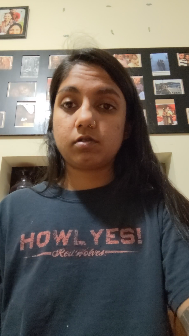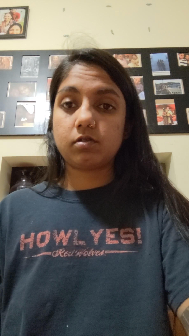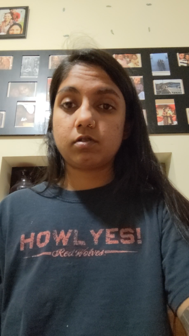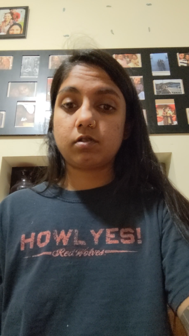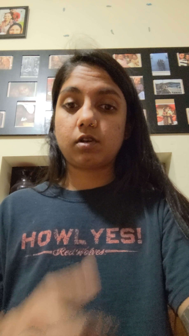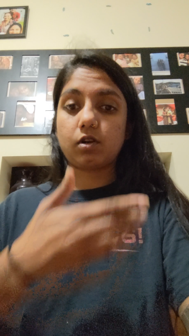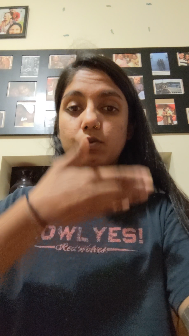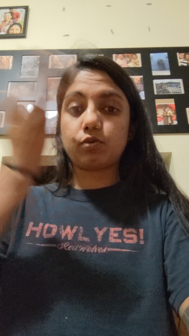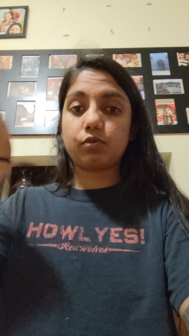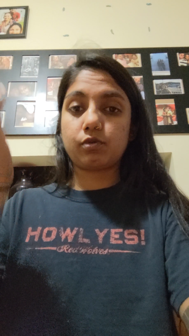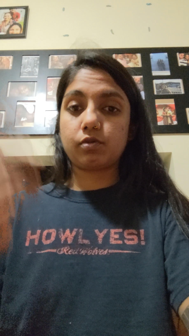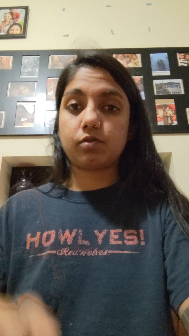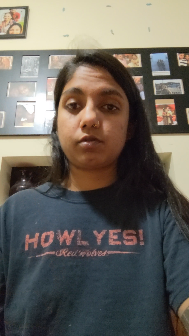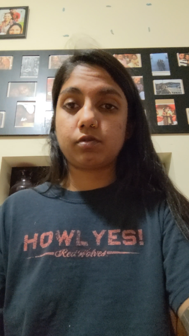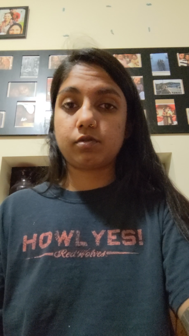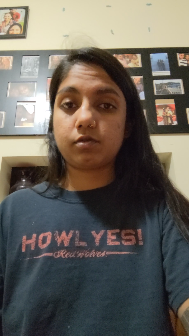all gone